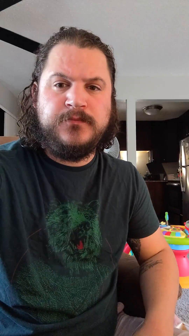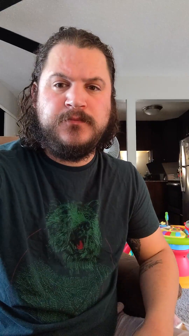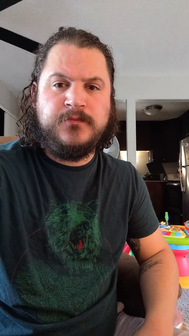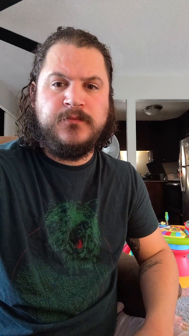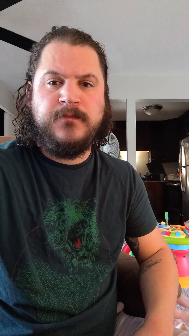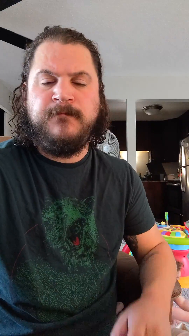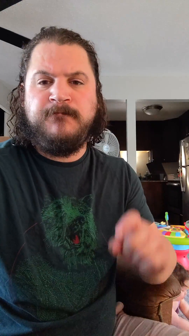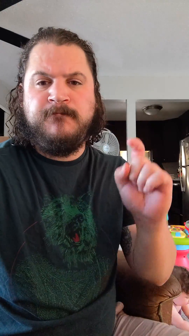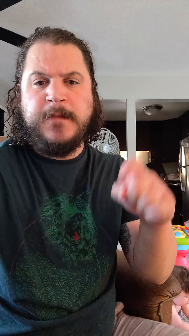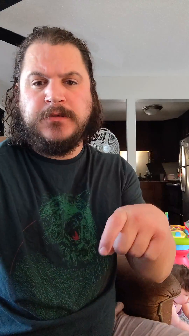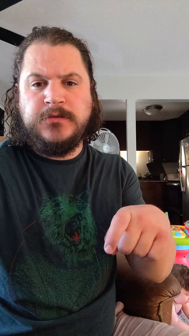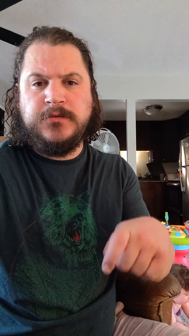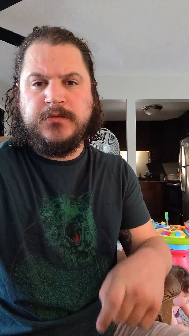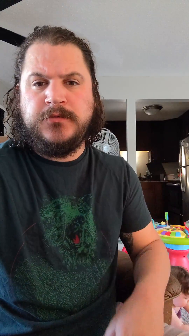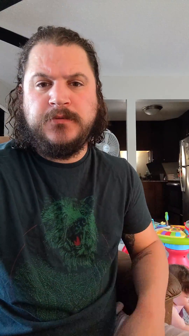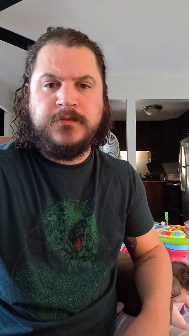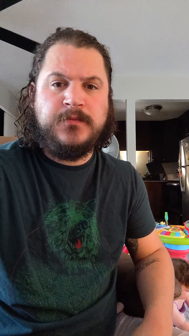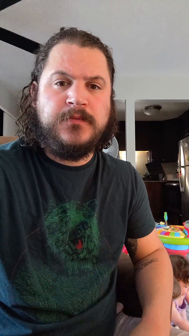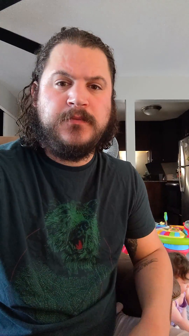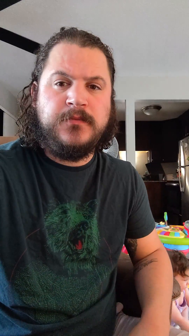must